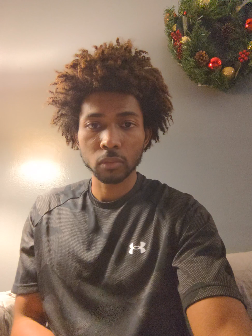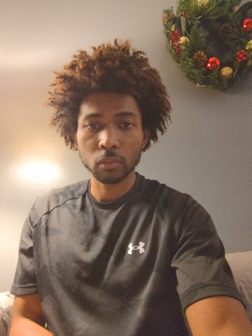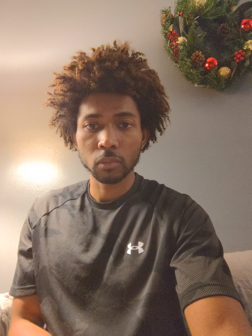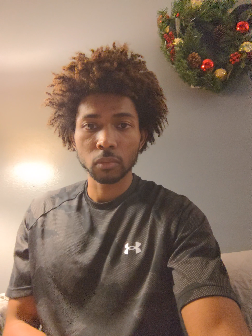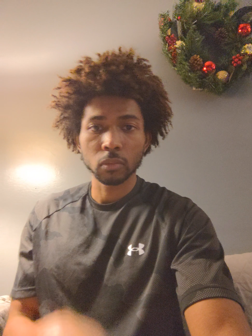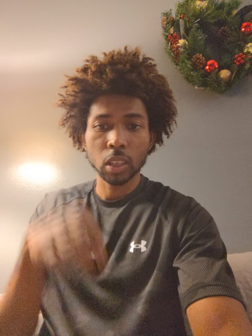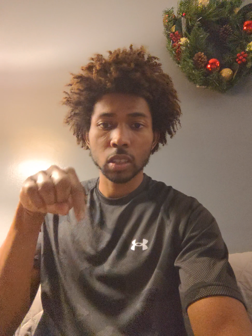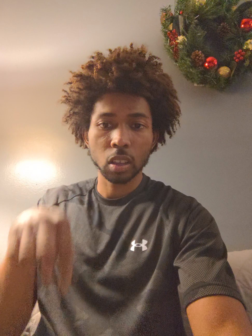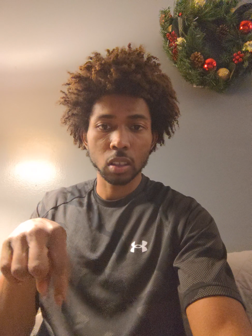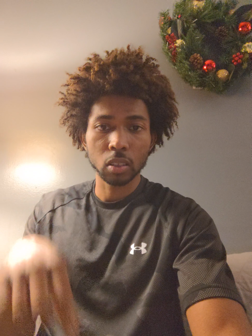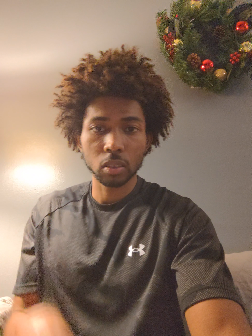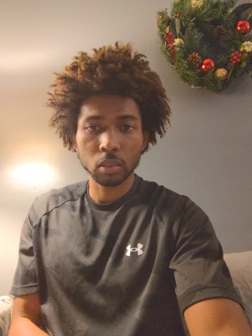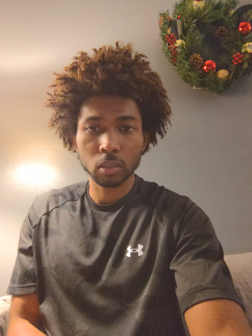down